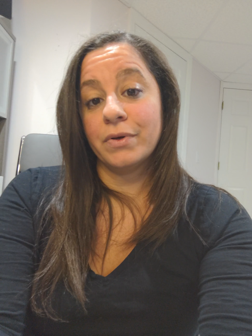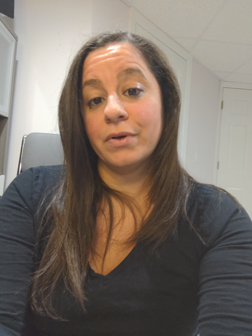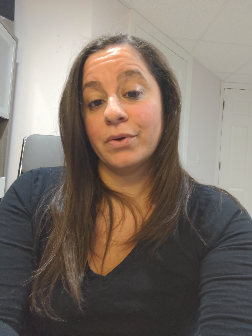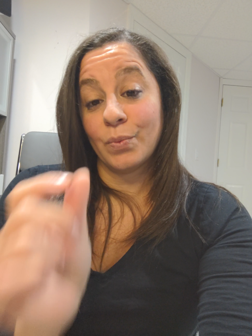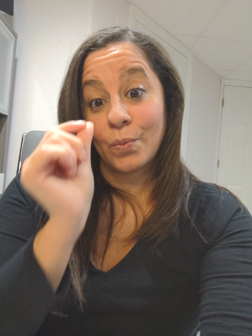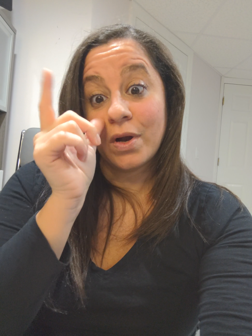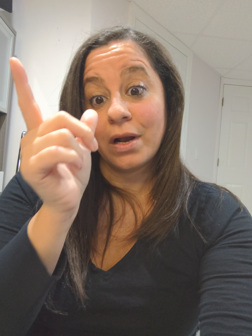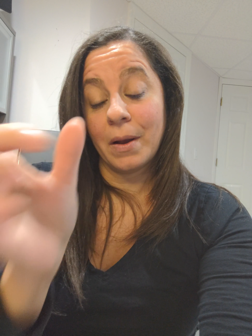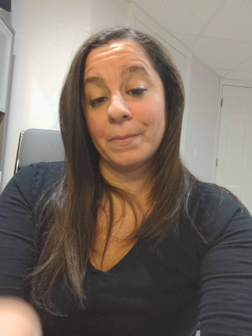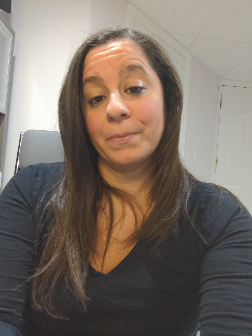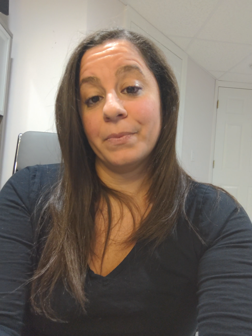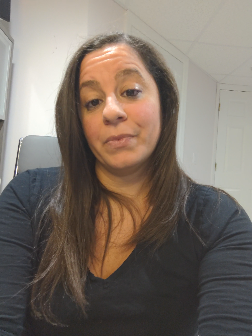wake